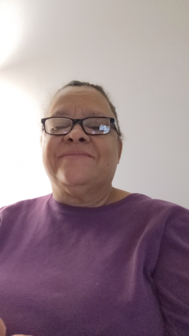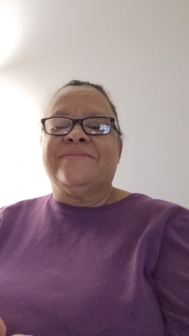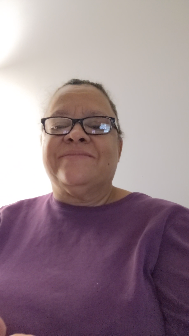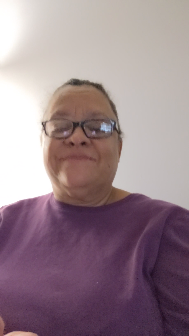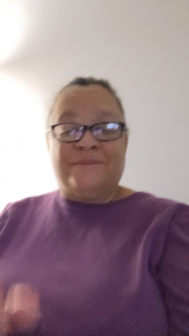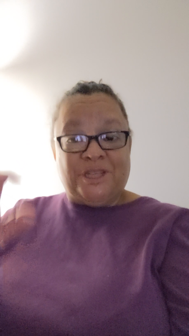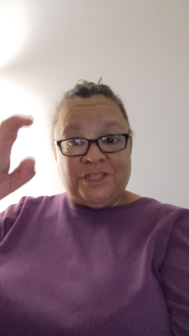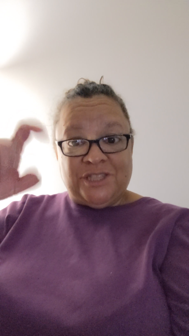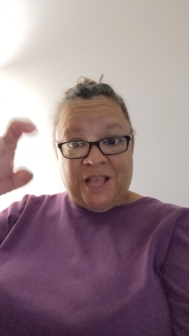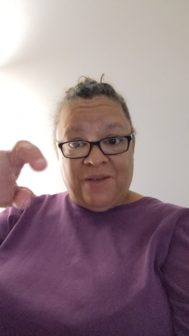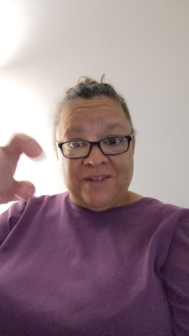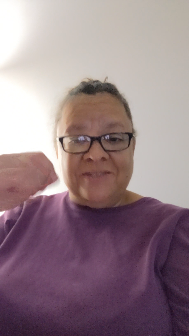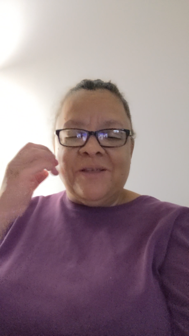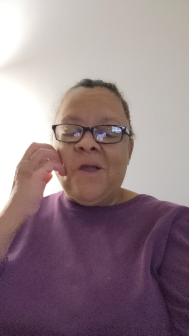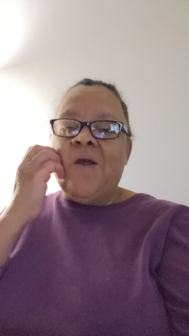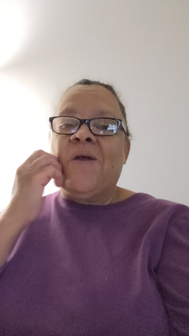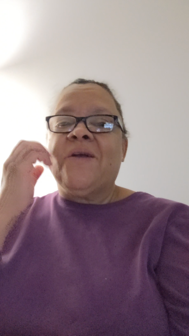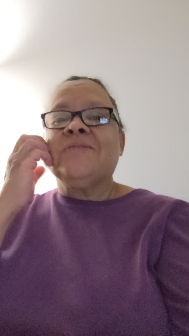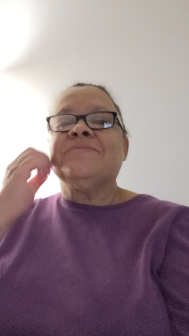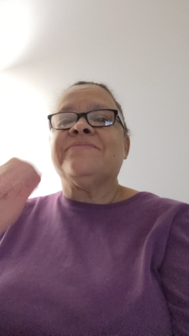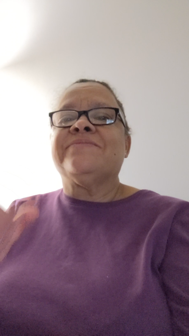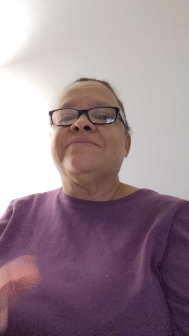should